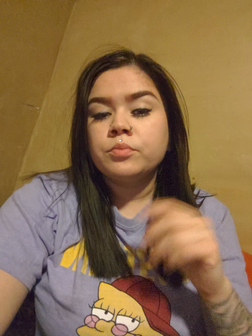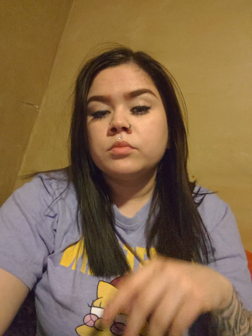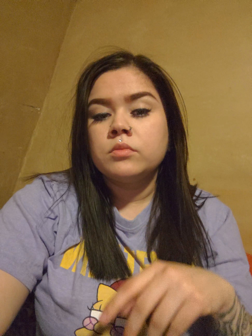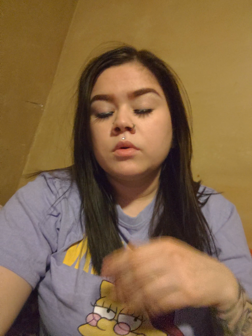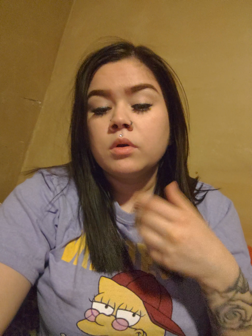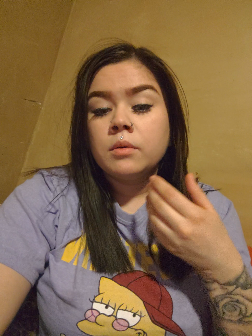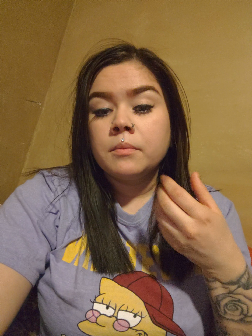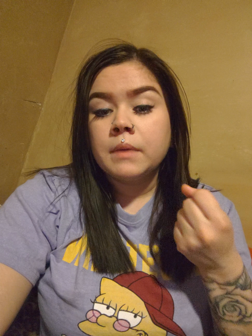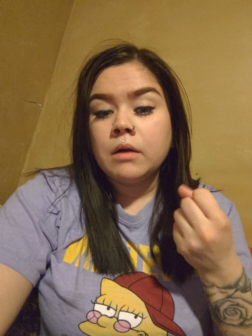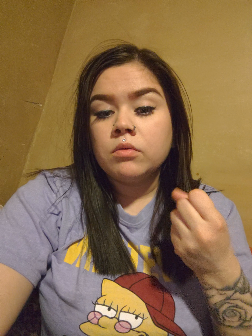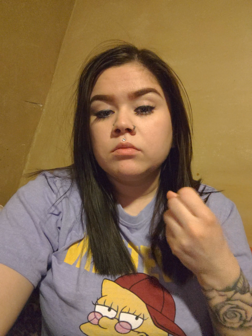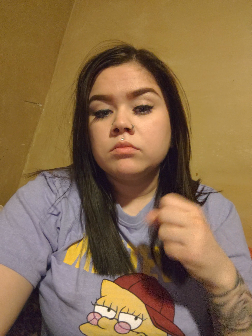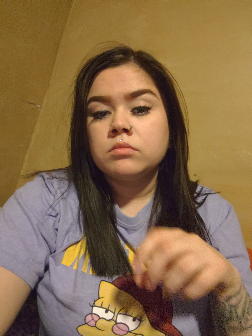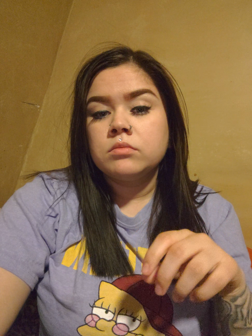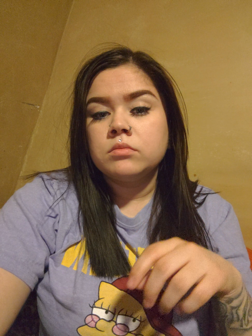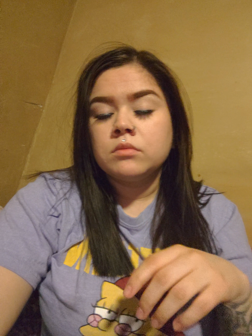milk